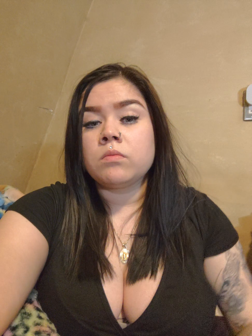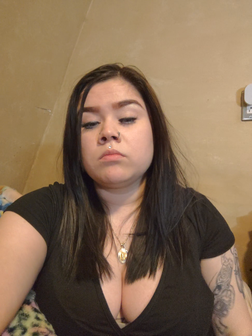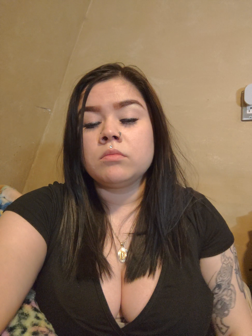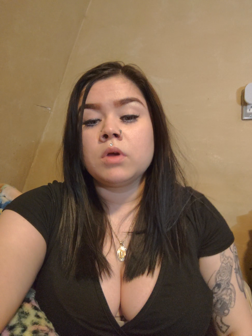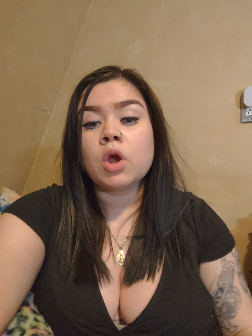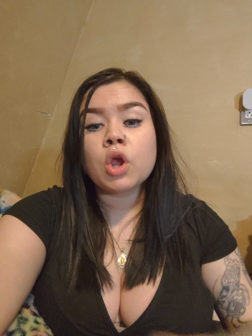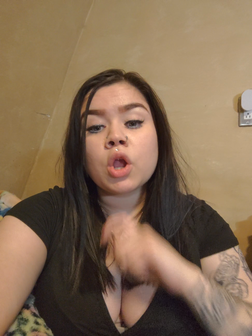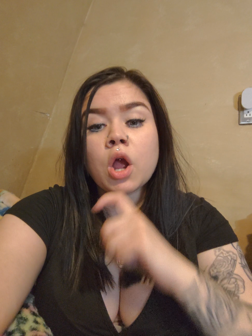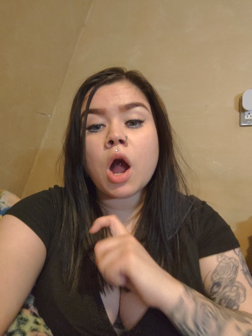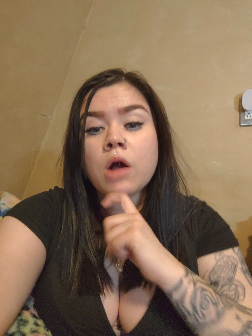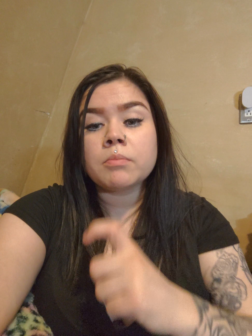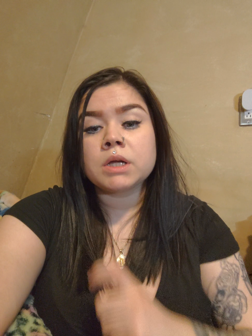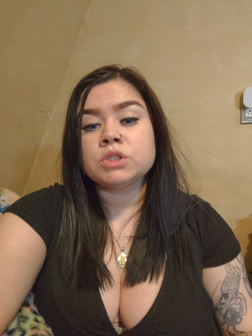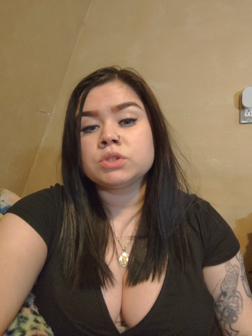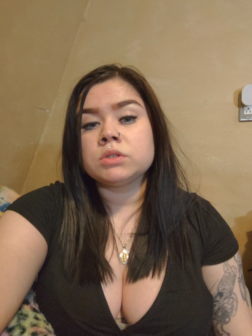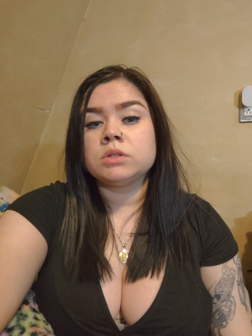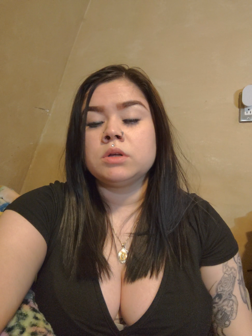garbage